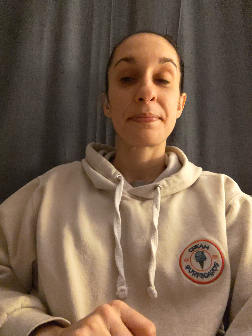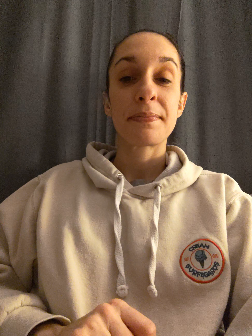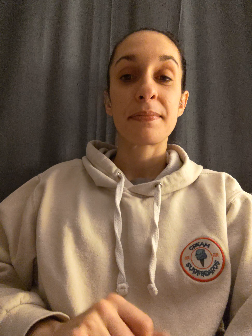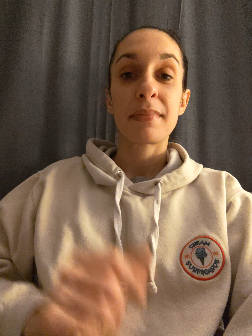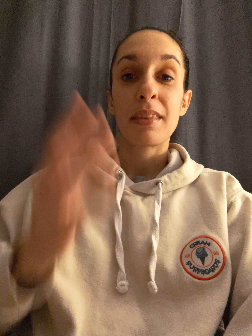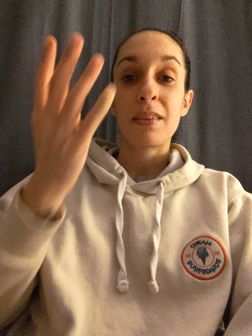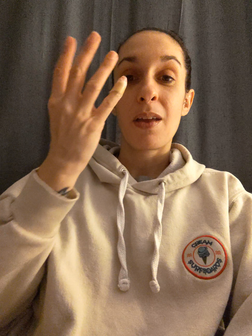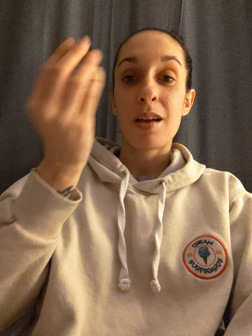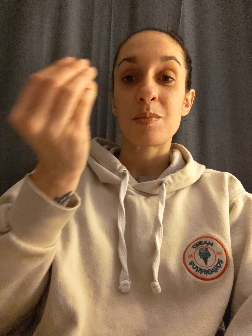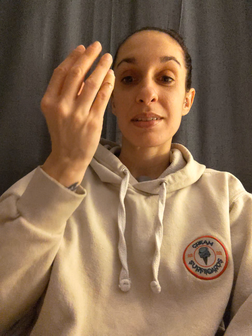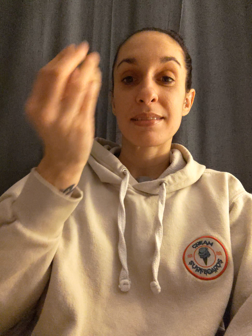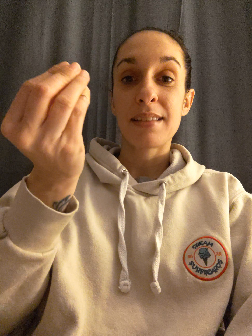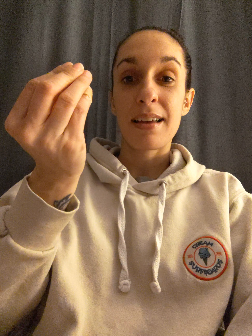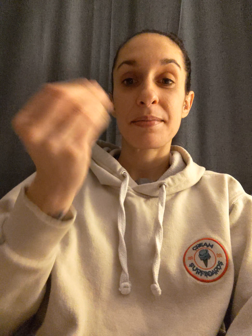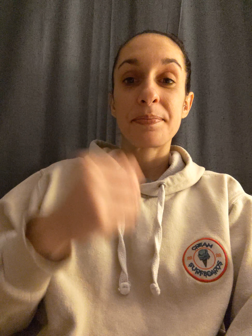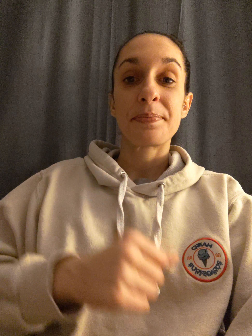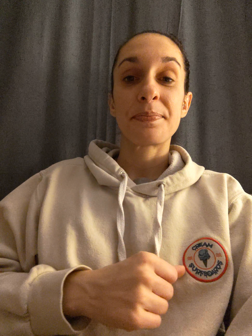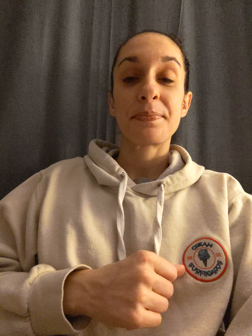outside